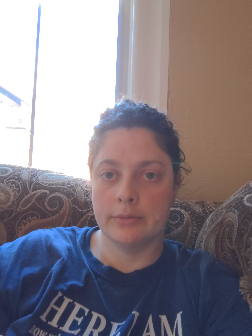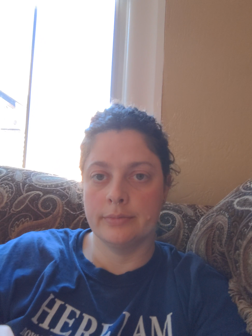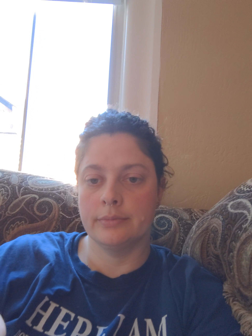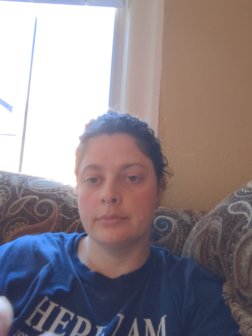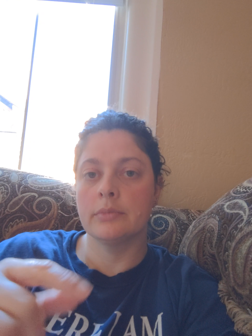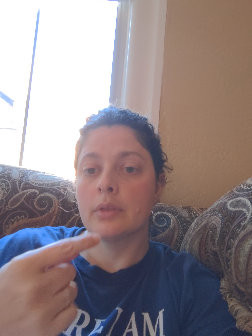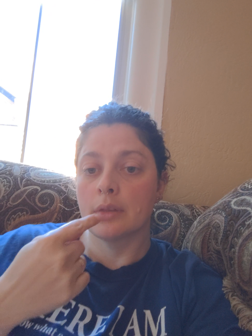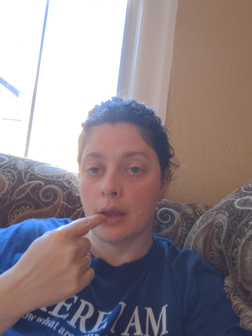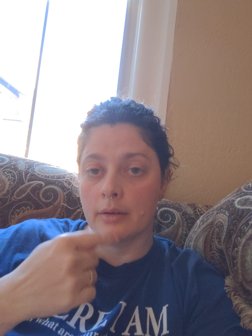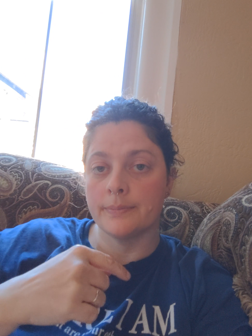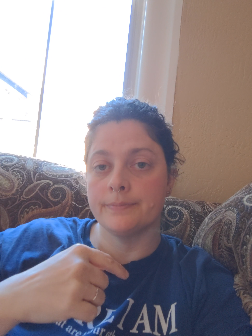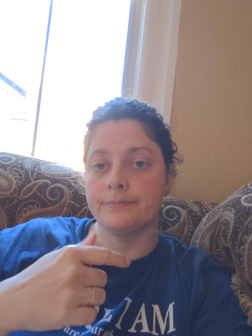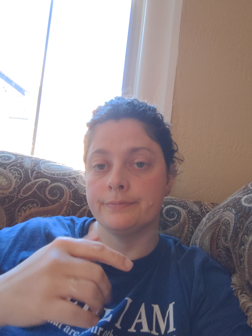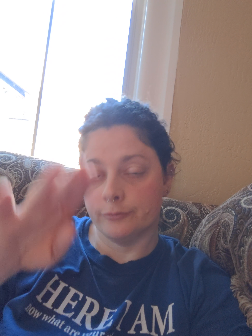tongue